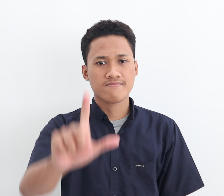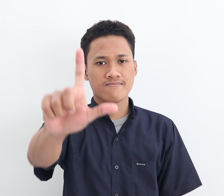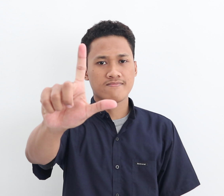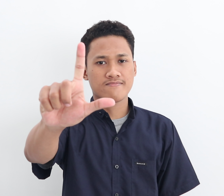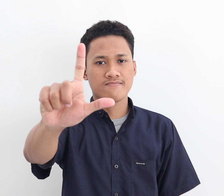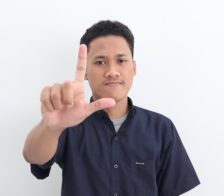L